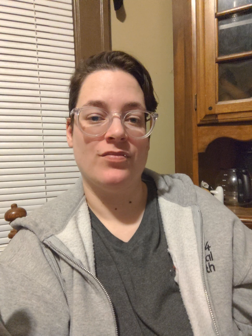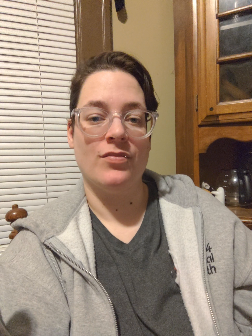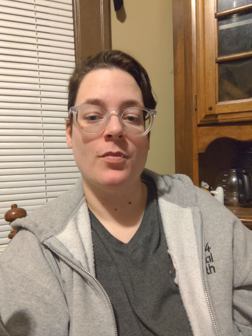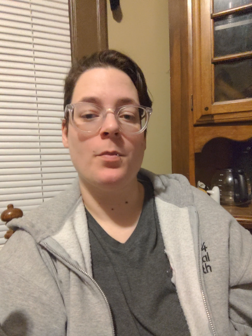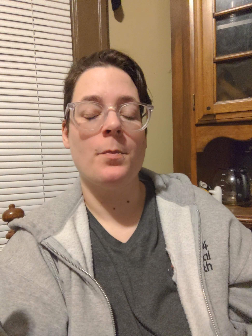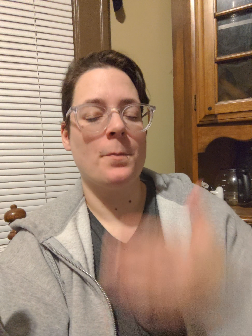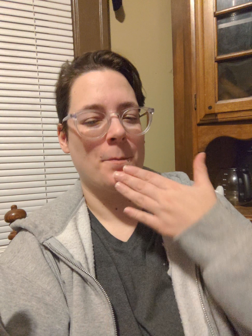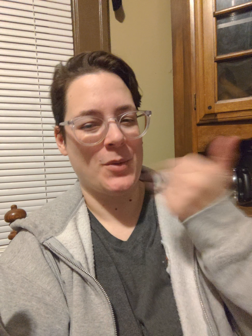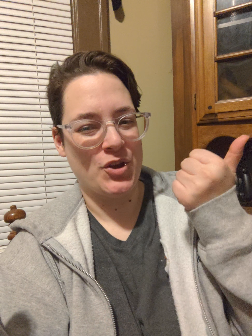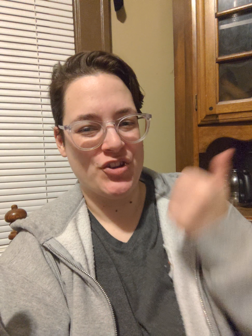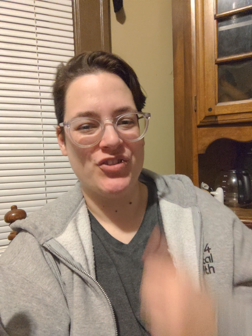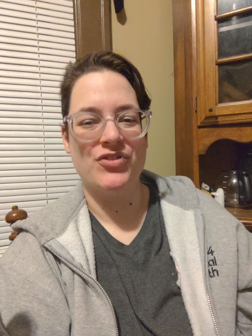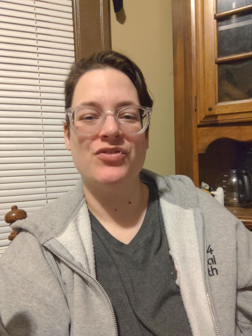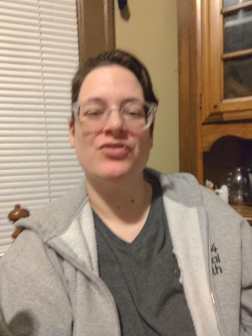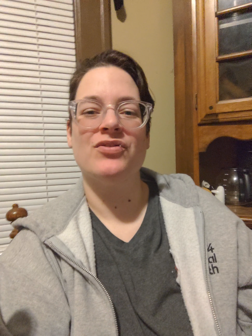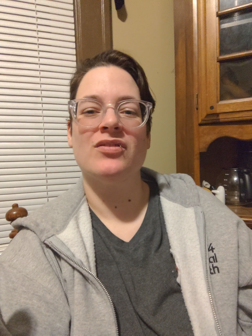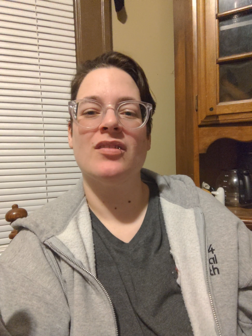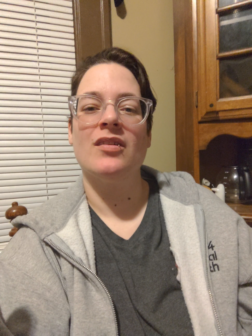better